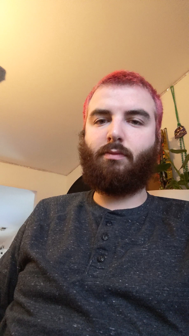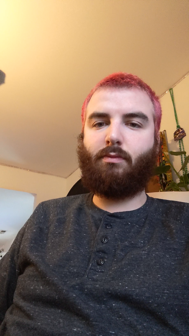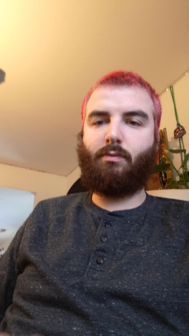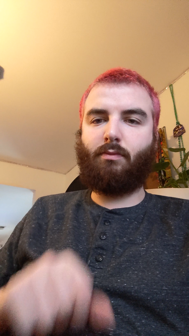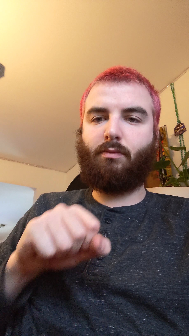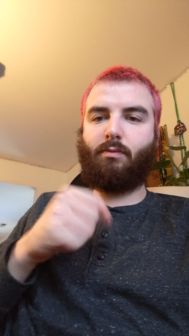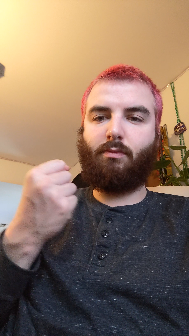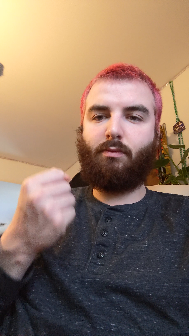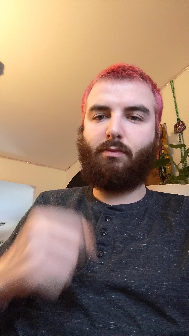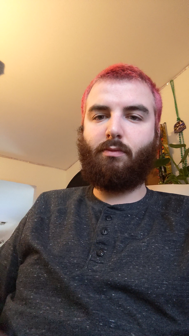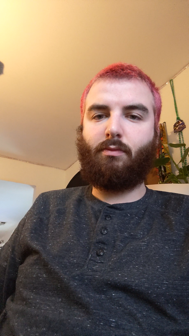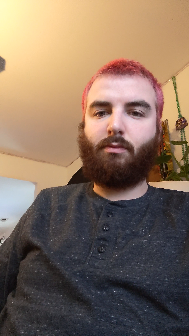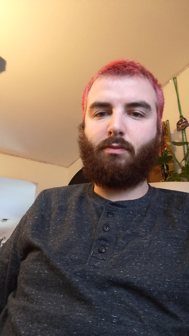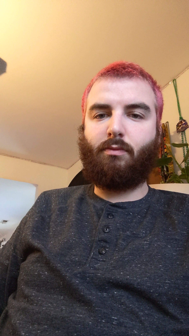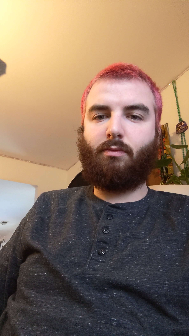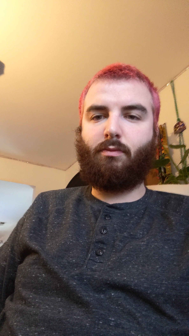break